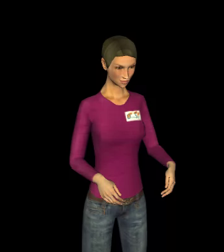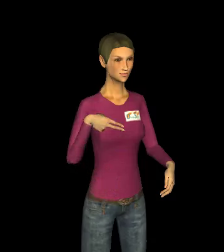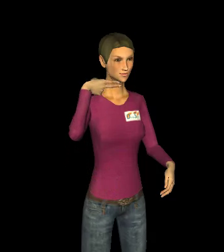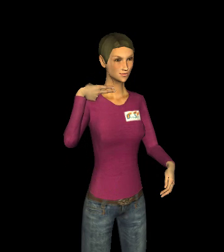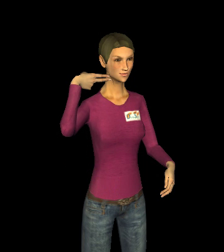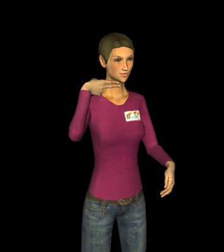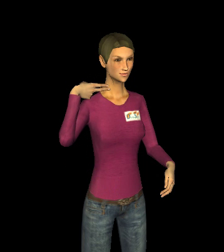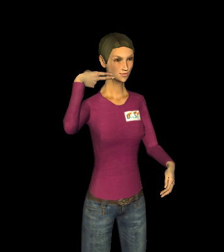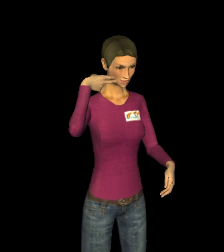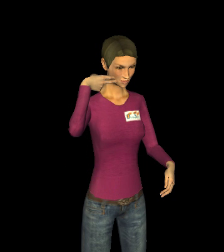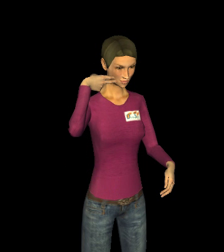نوفمبر